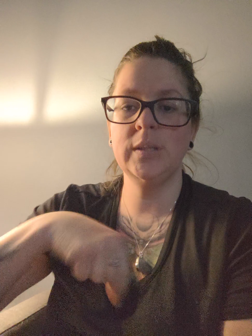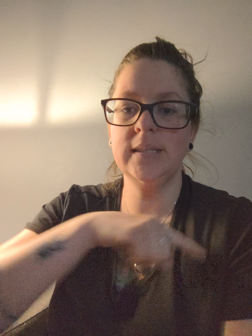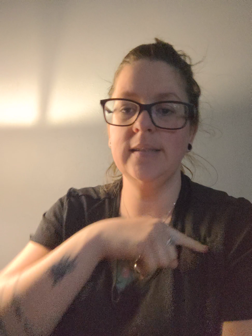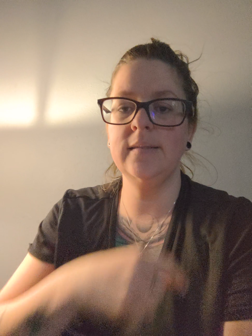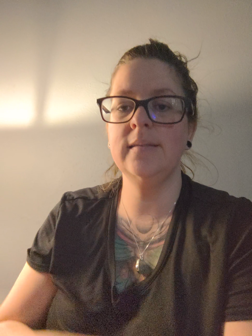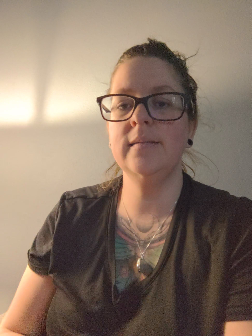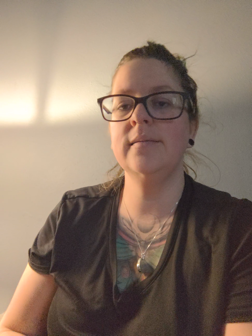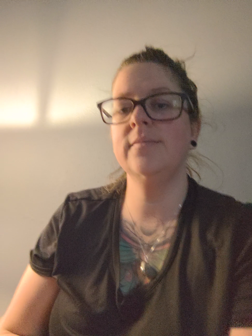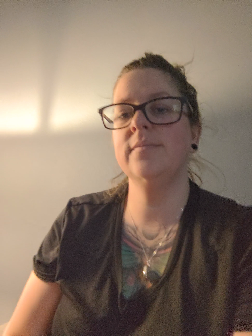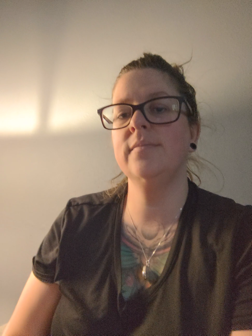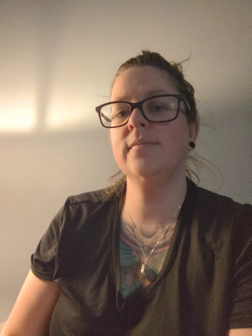we